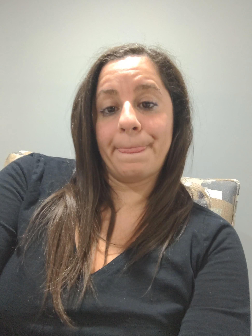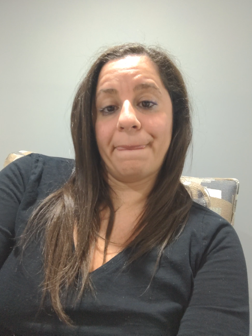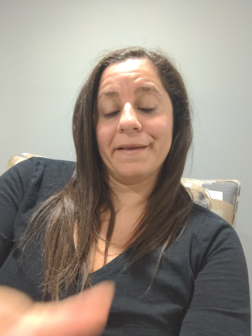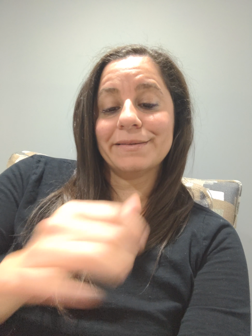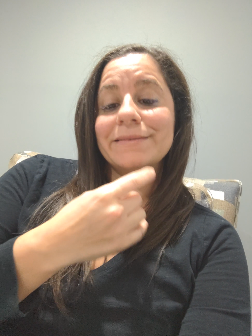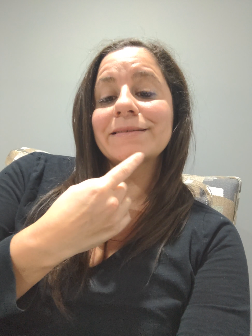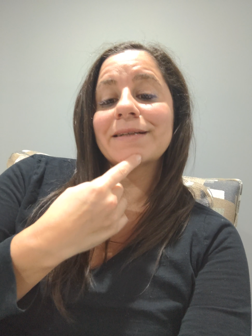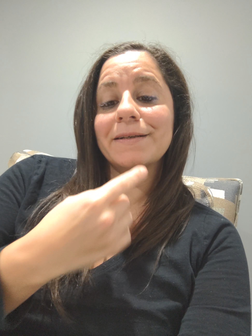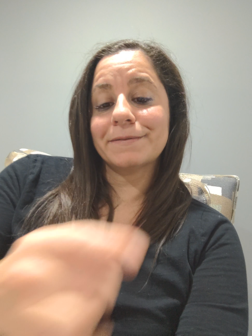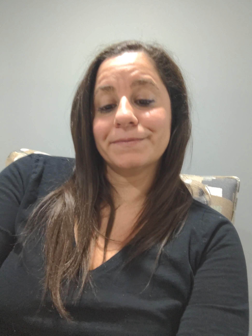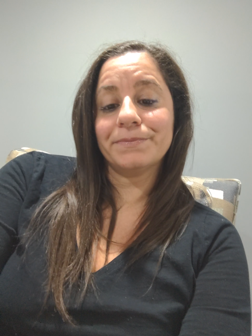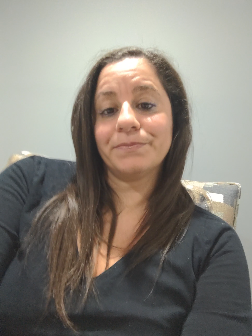say